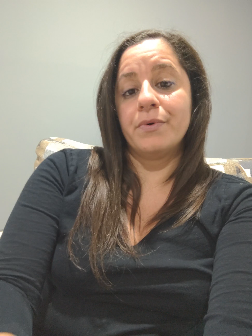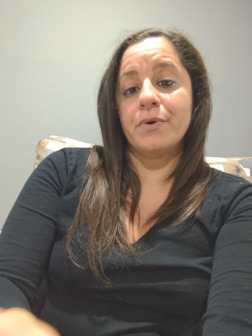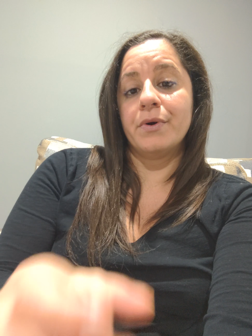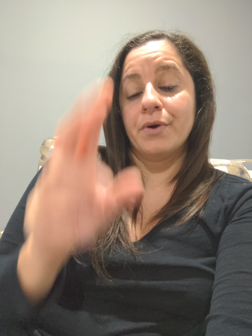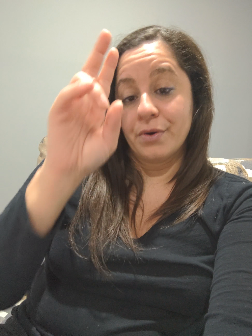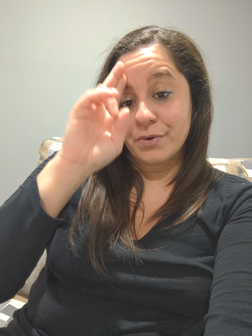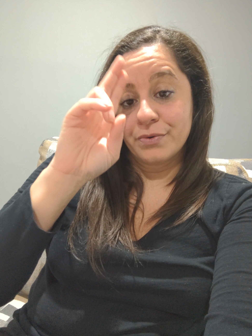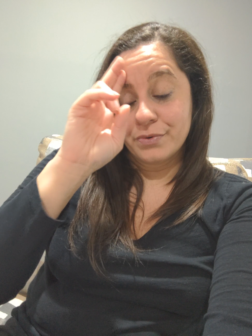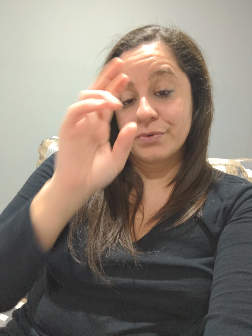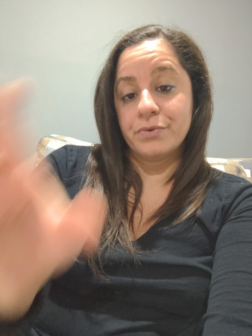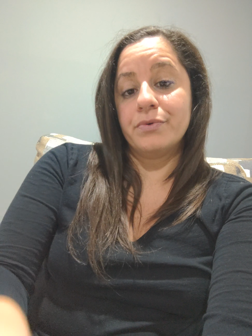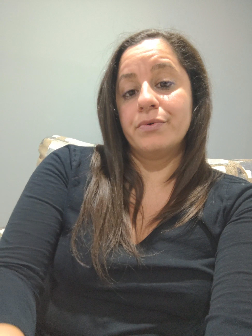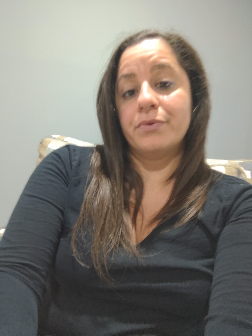uncle